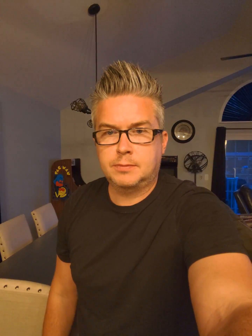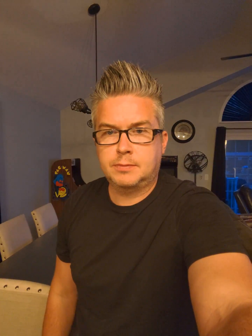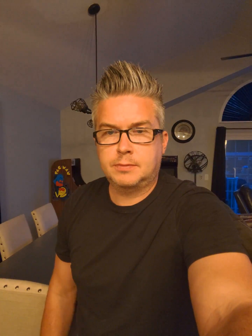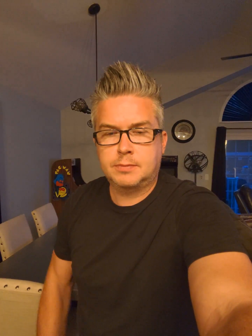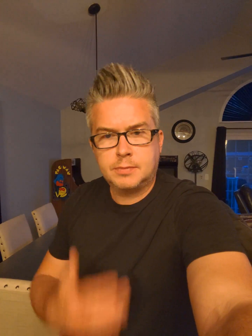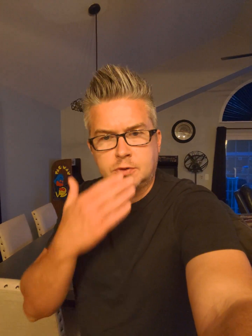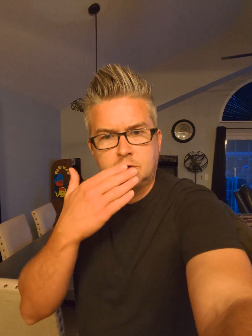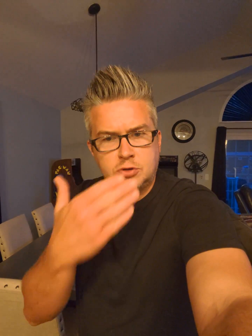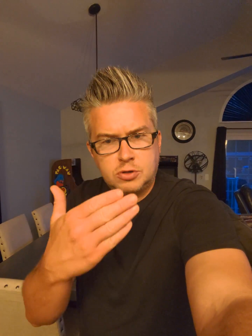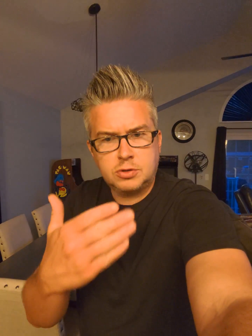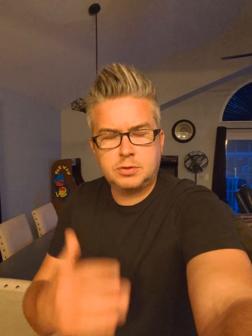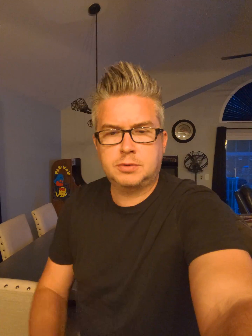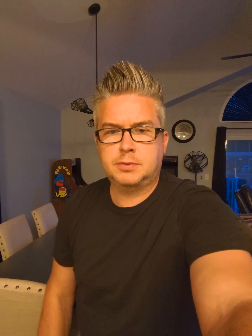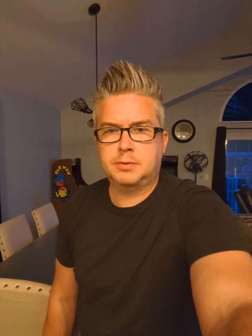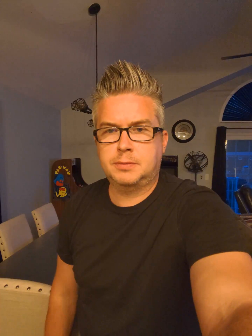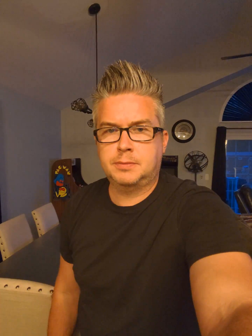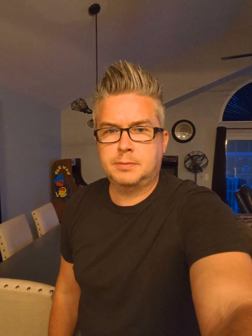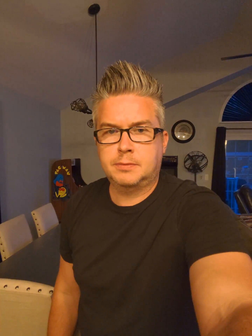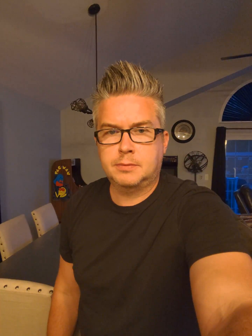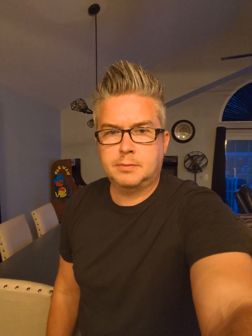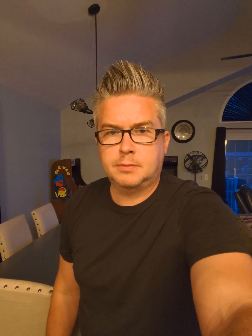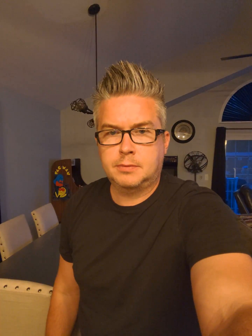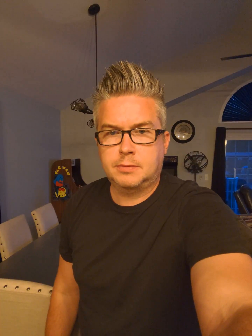good